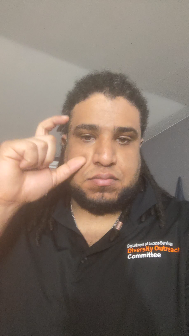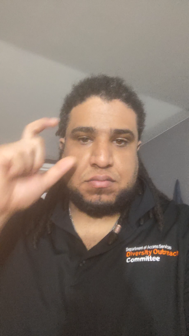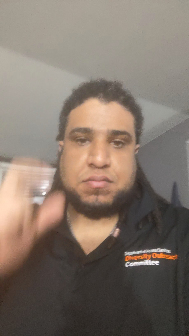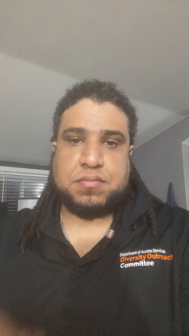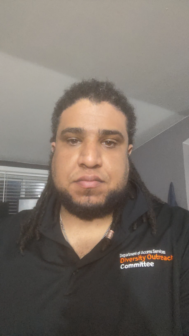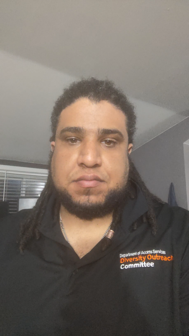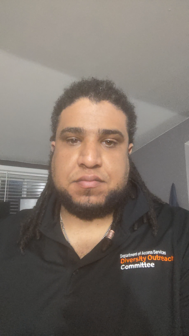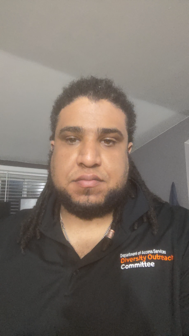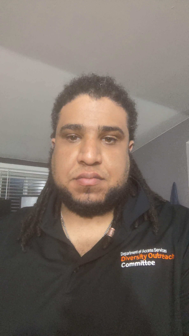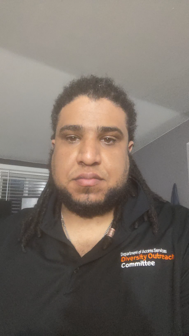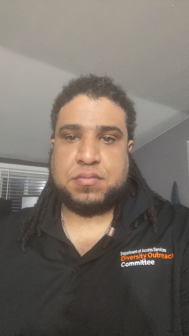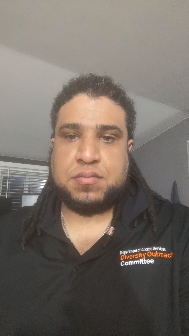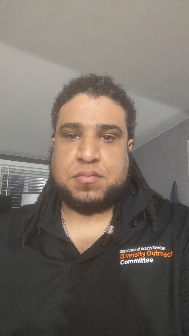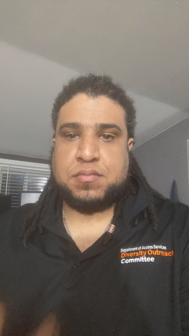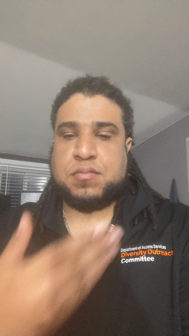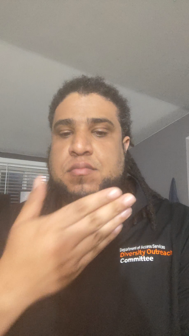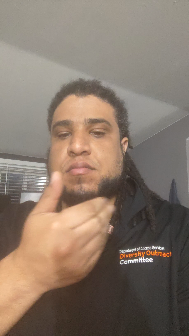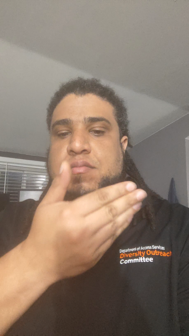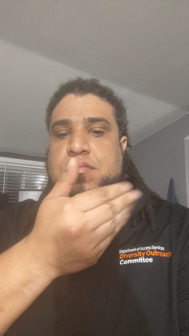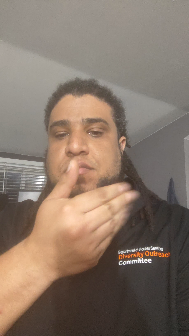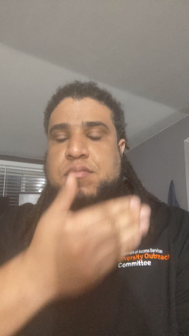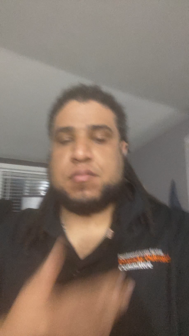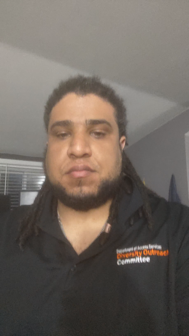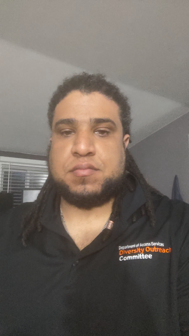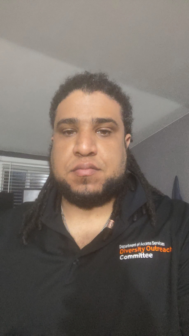butterfly